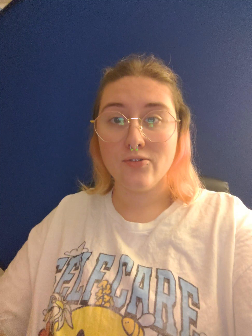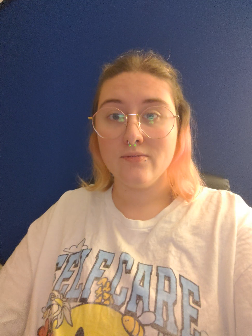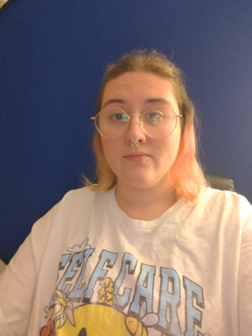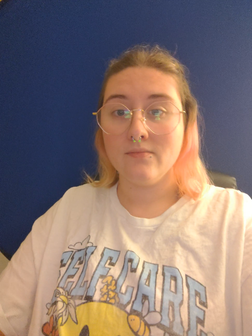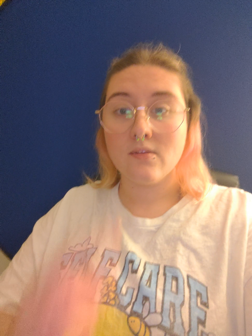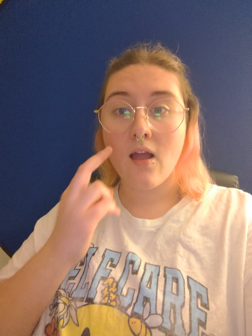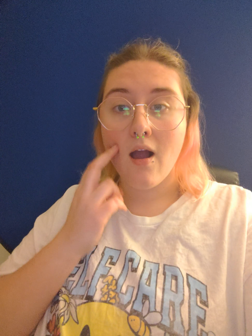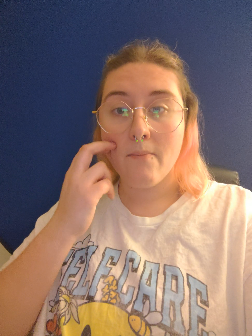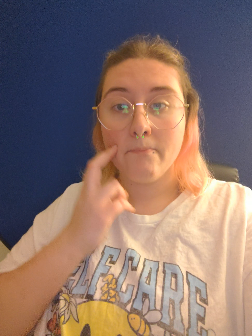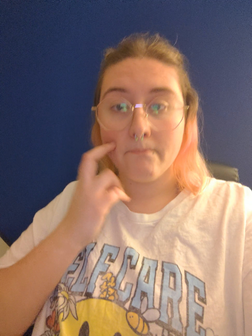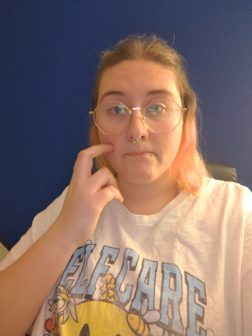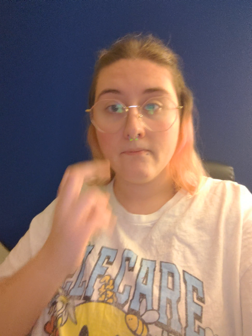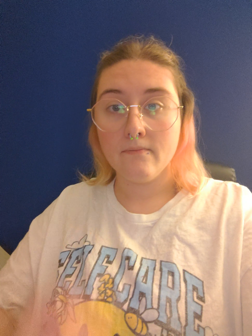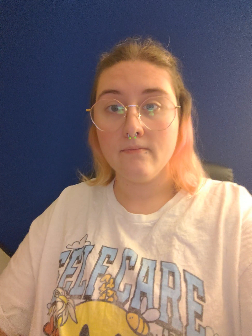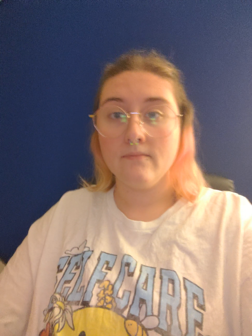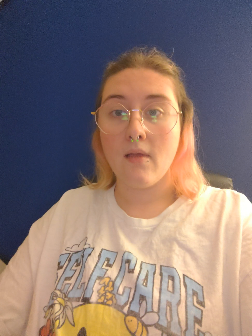gum